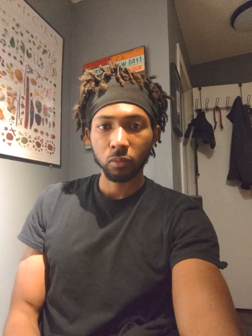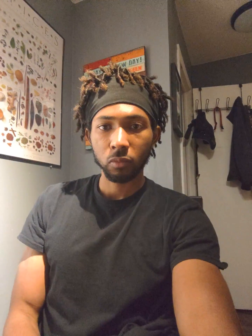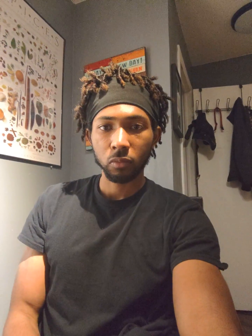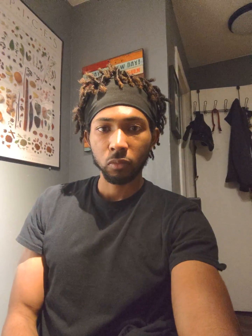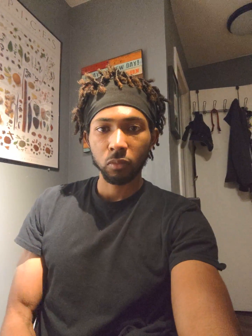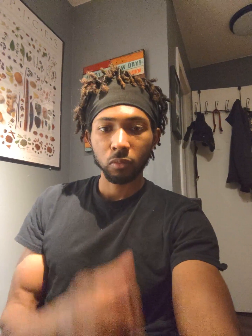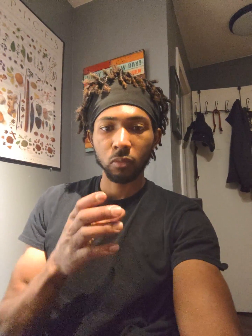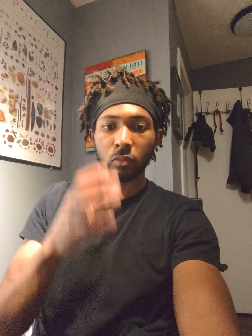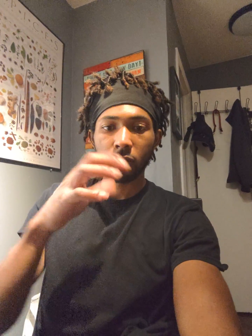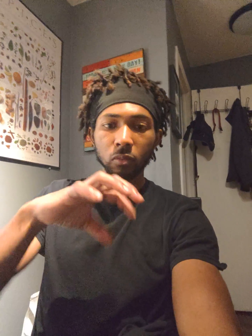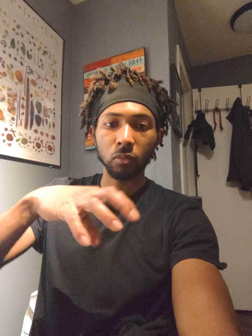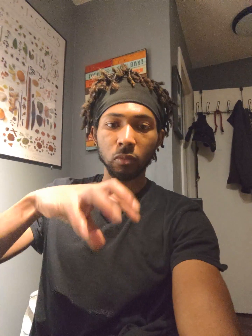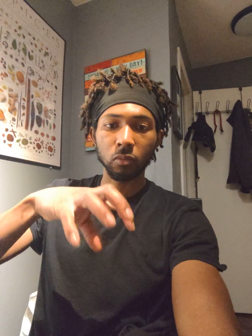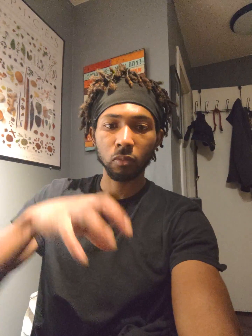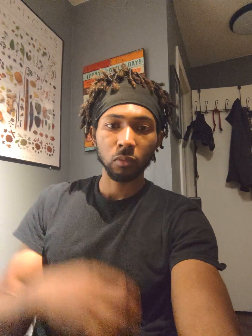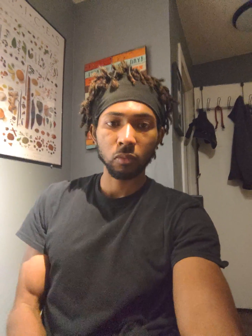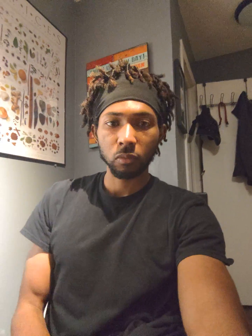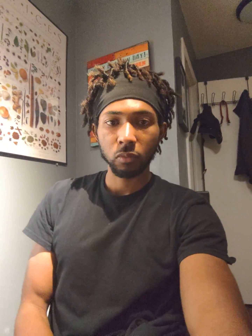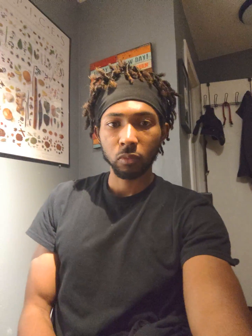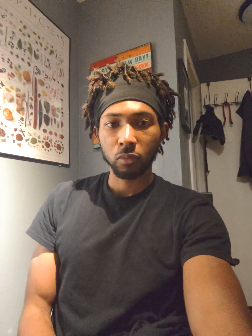jar